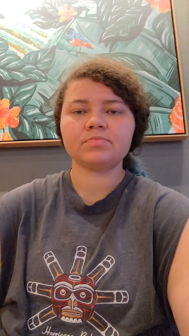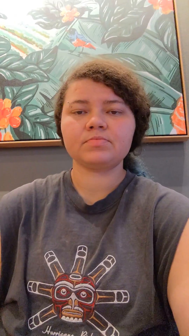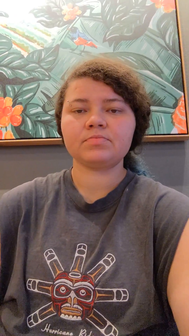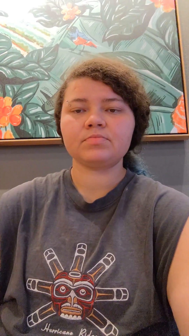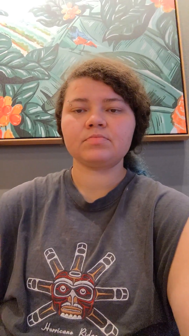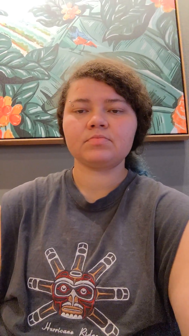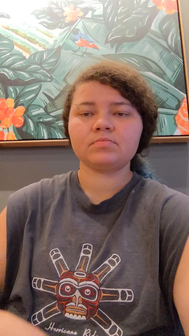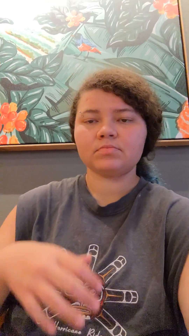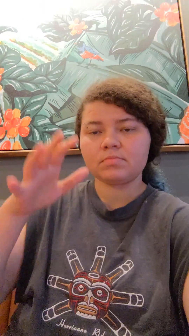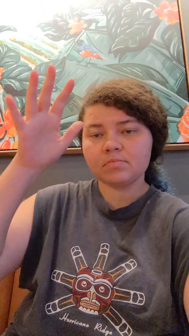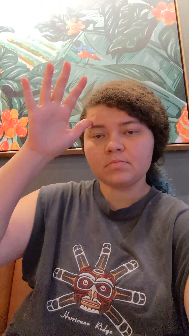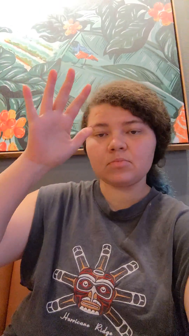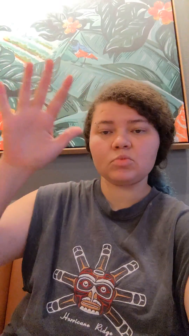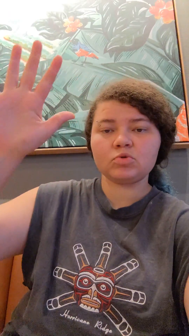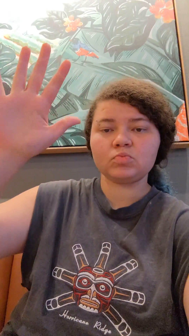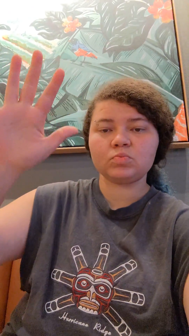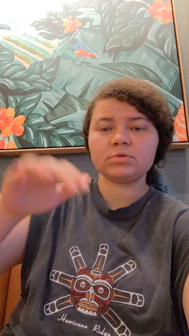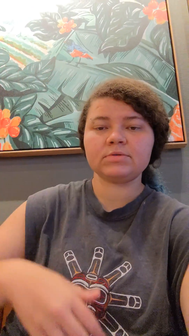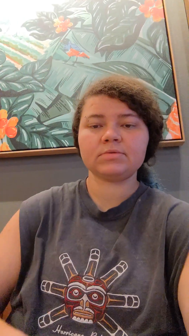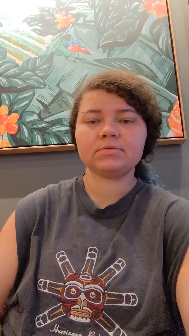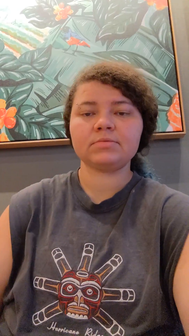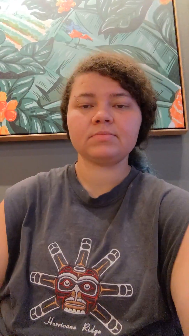moose